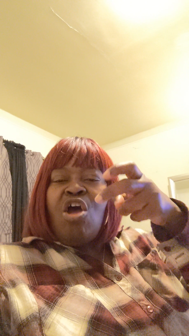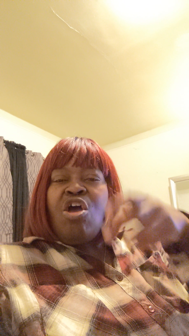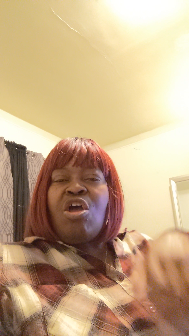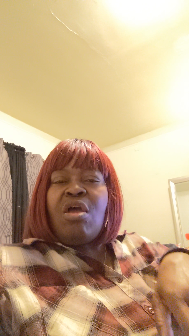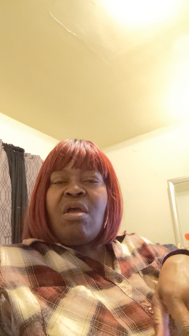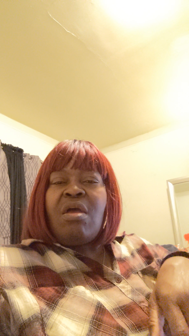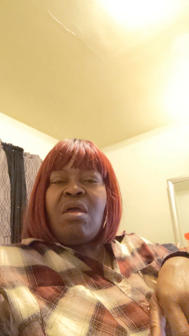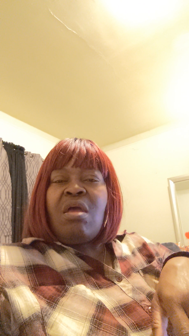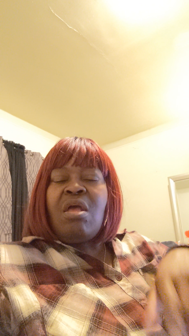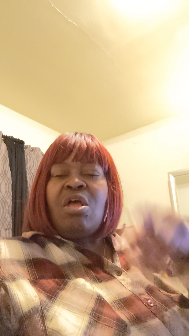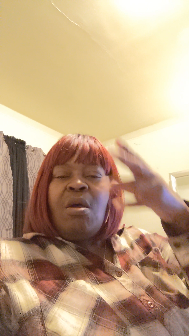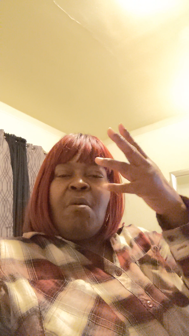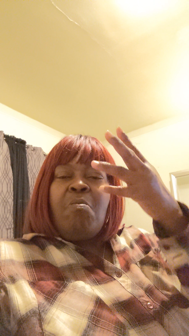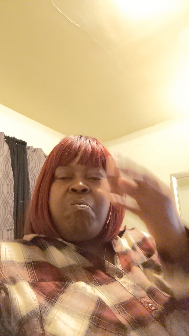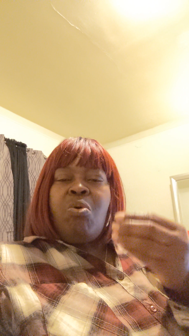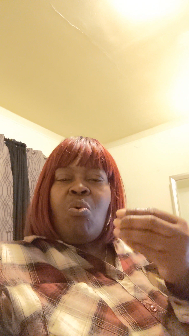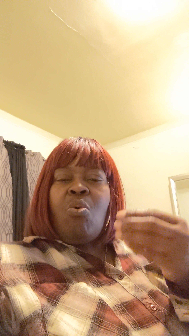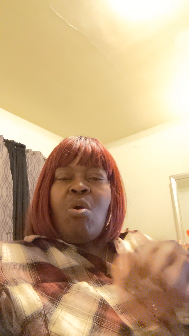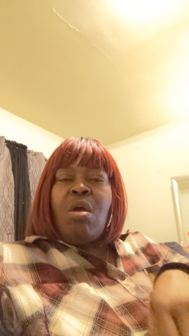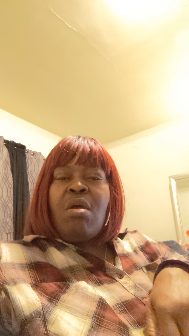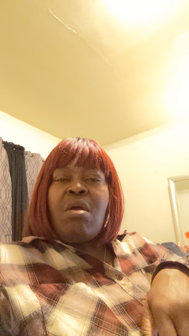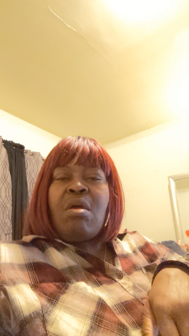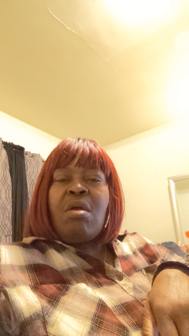poor